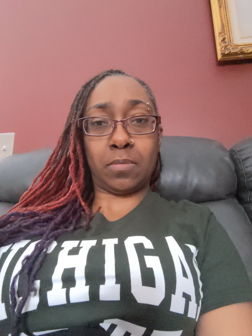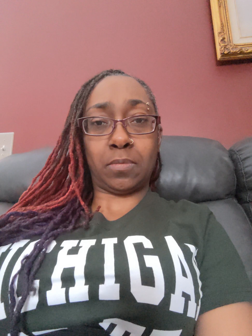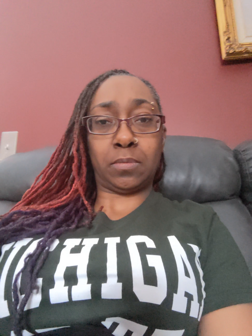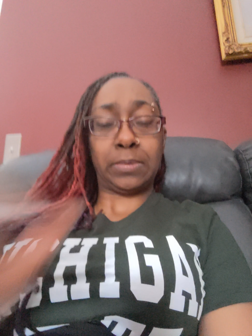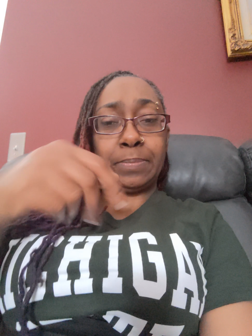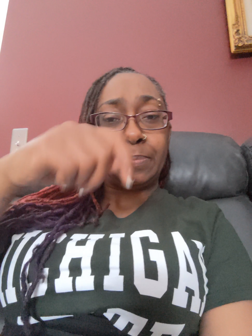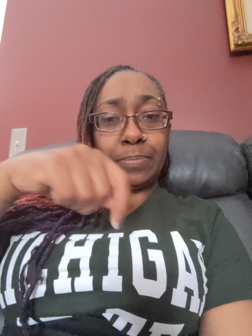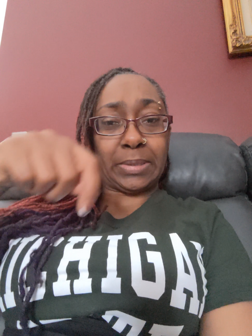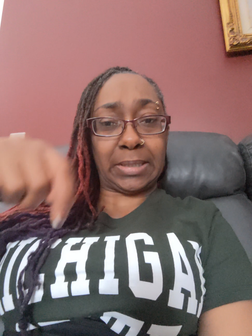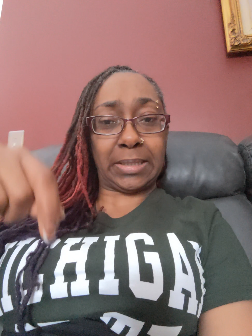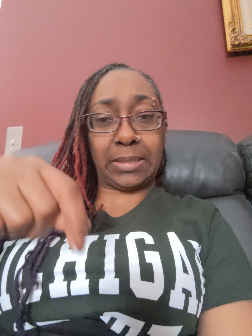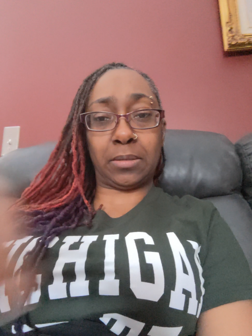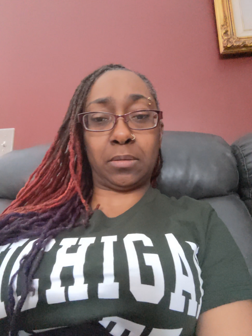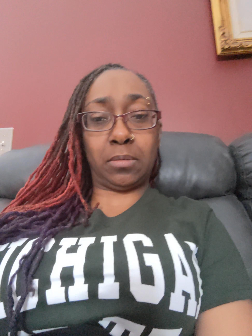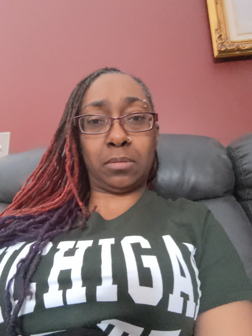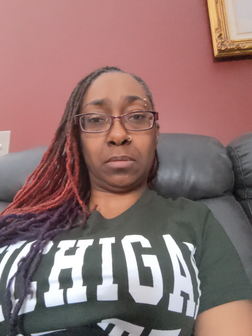pen